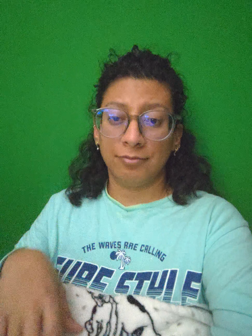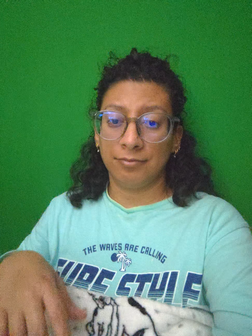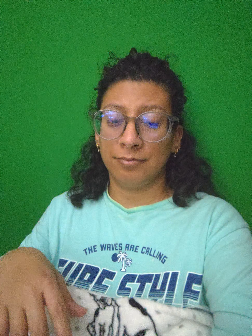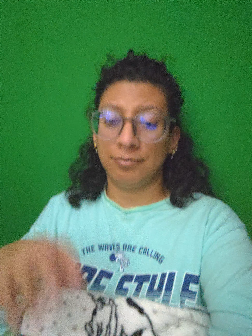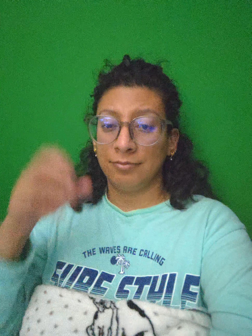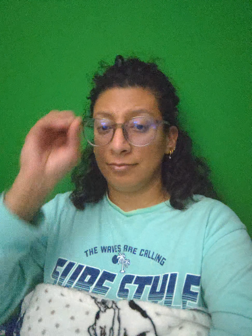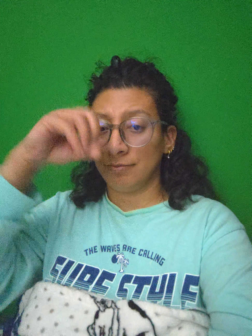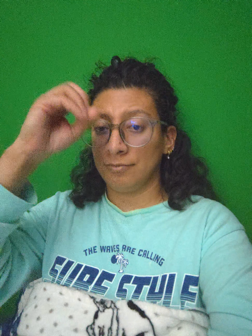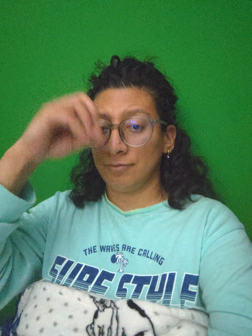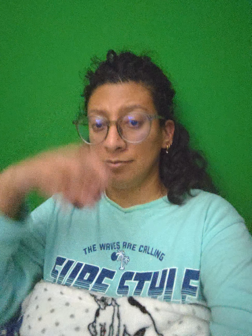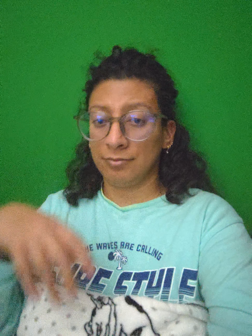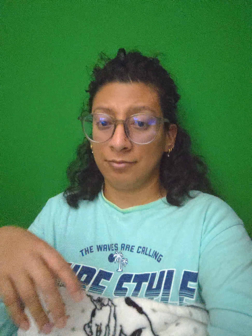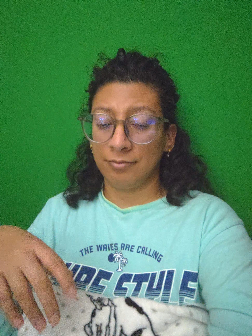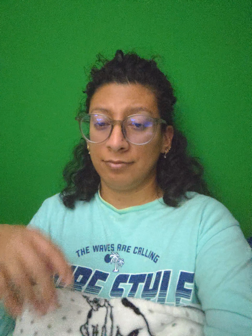owl